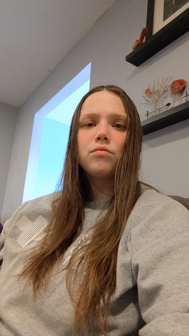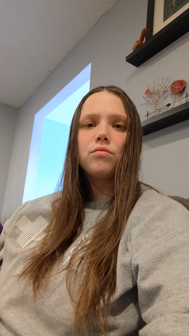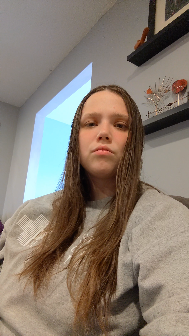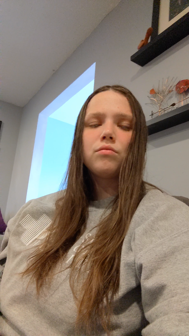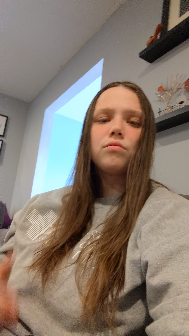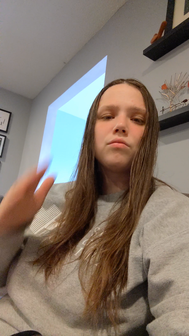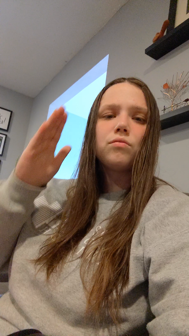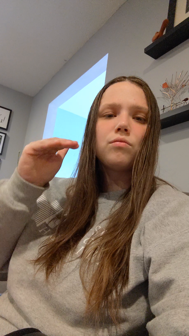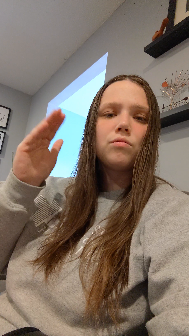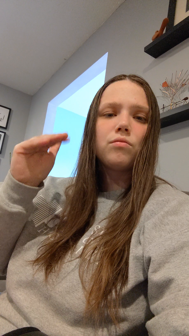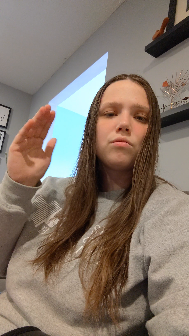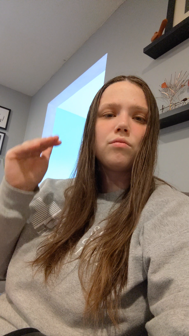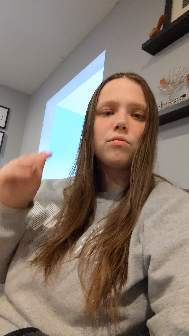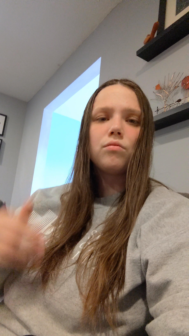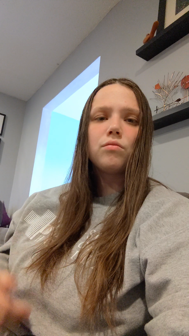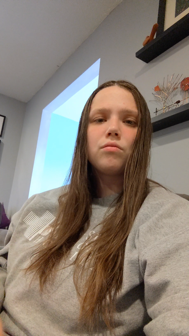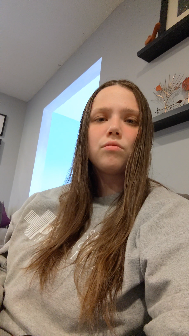downtown